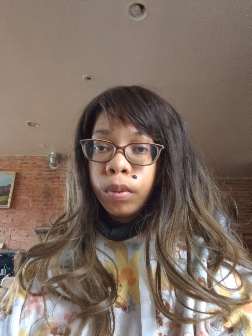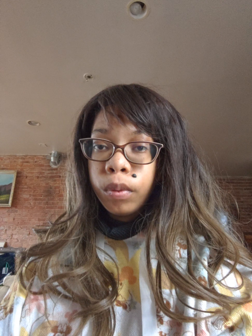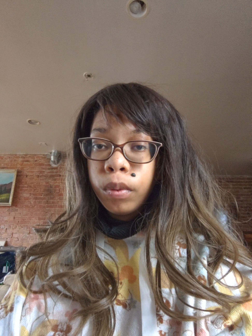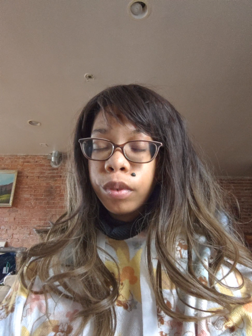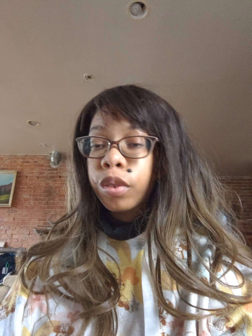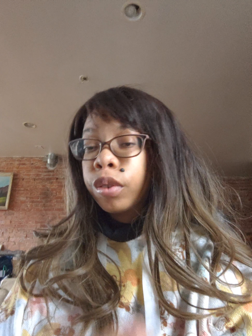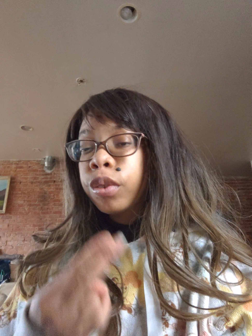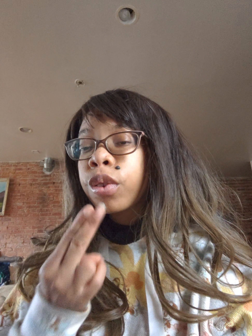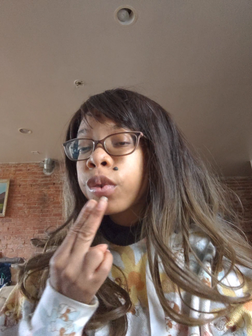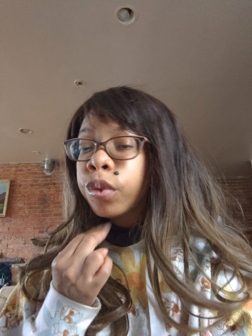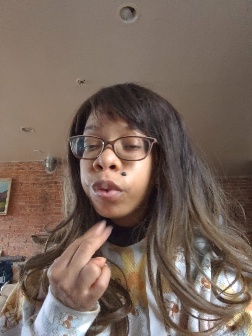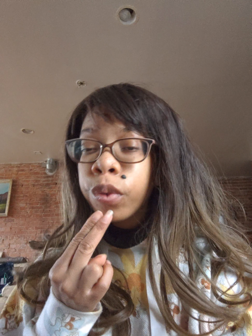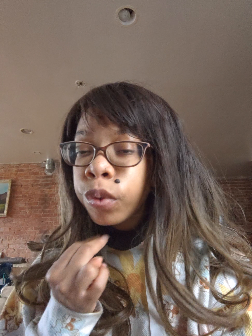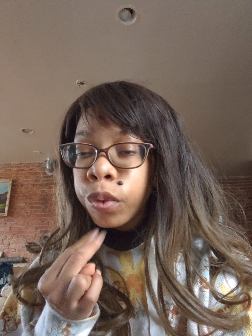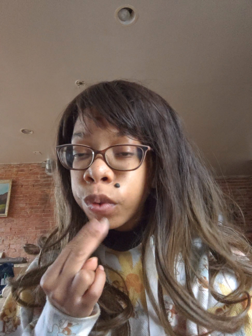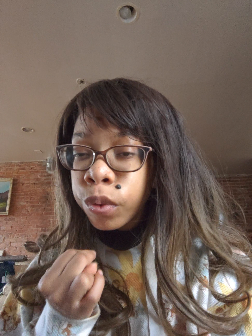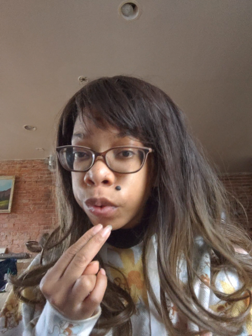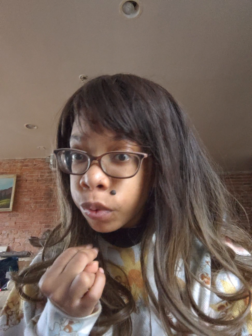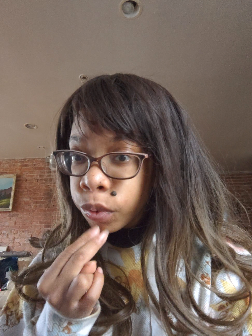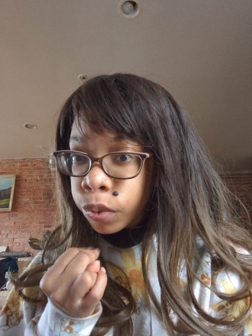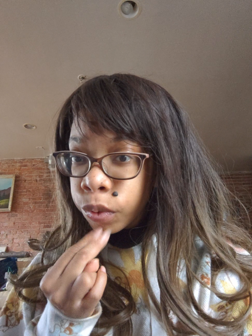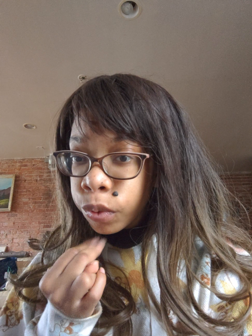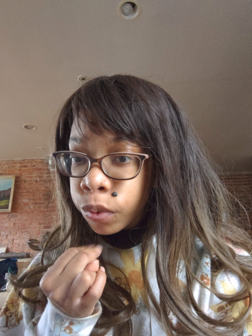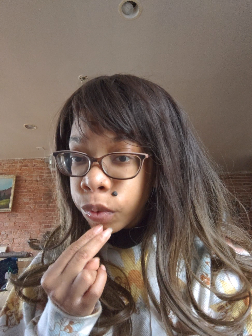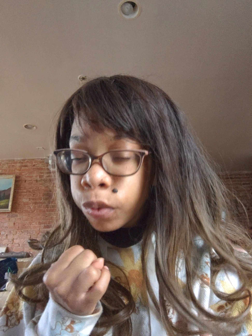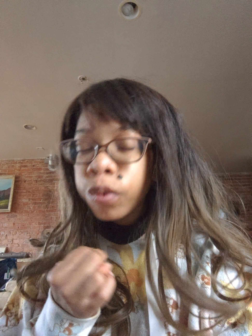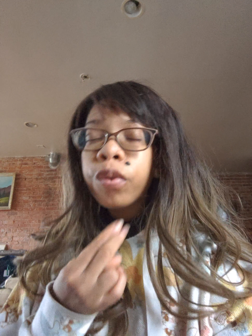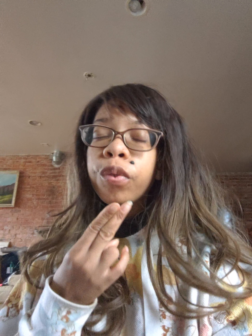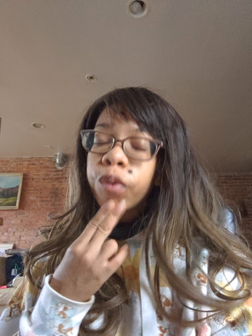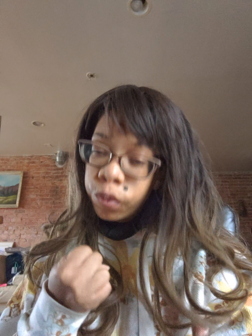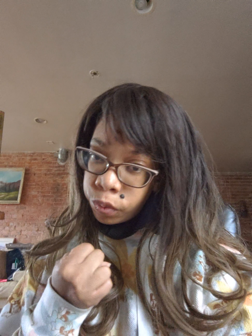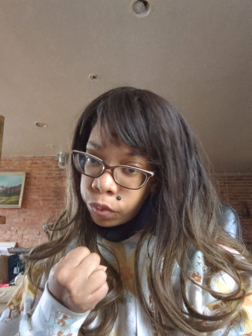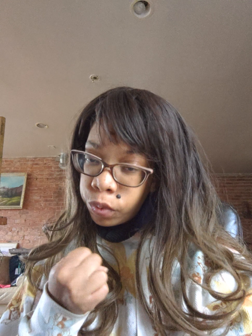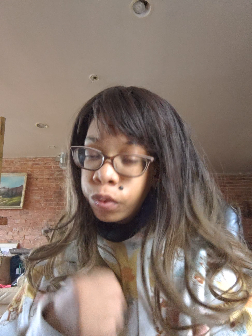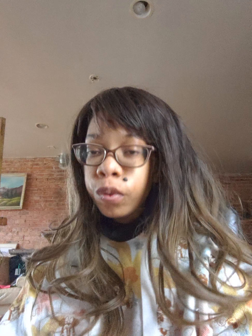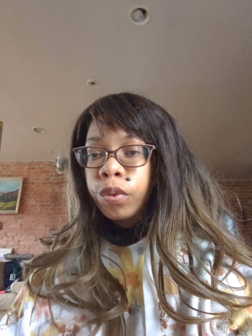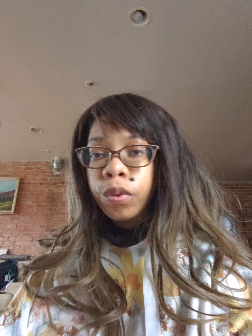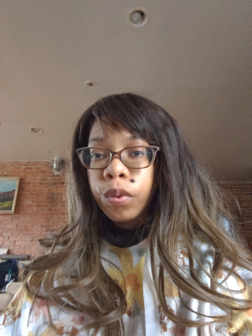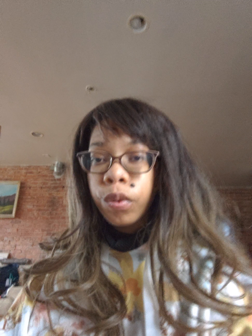cute